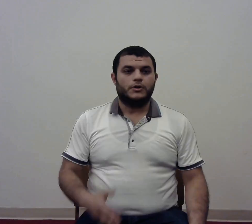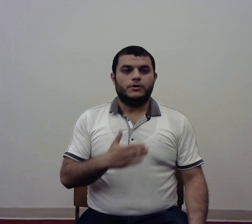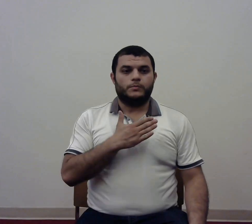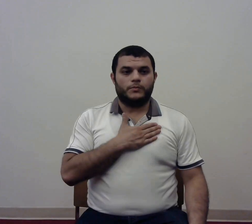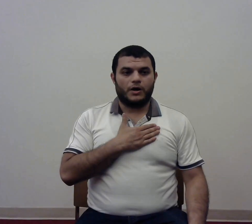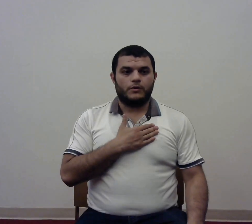mən